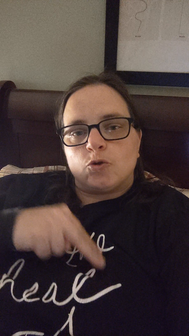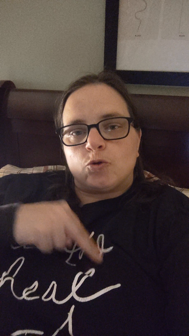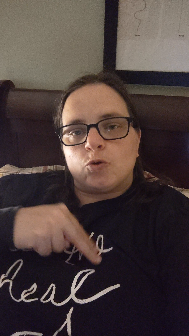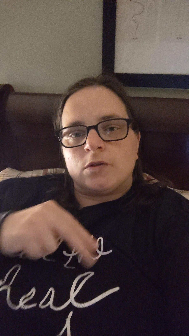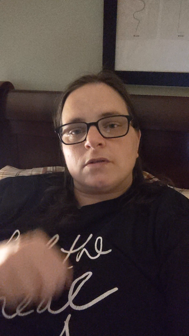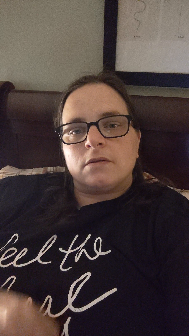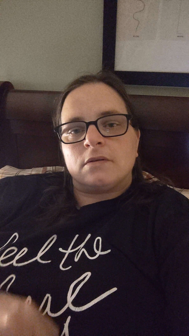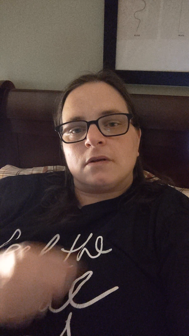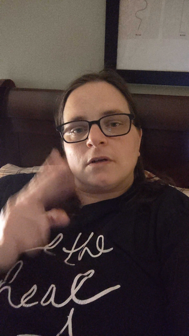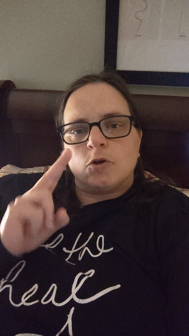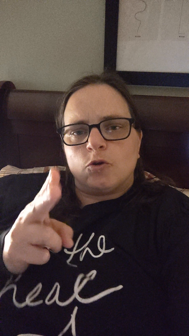hurry